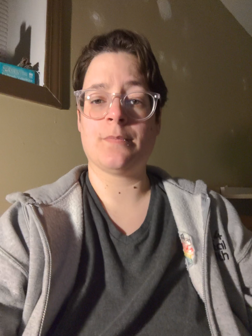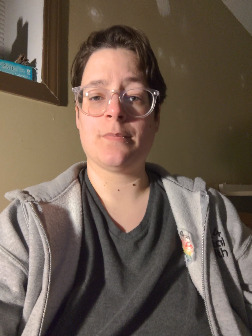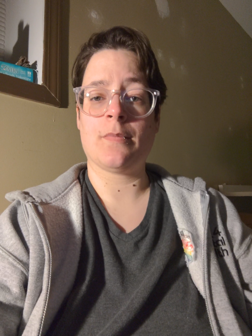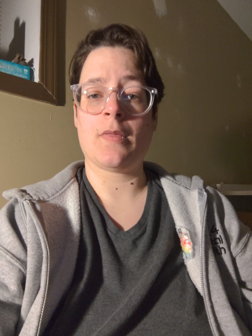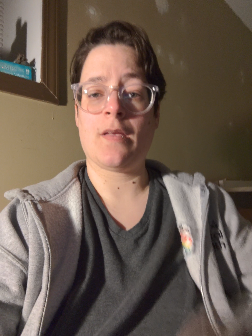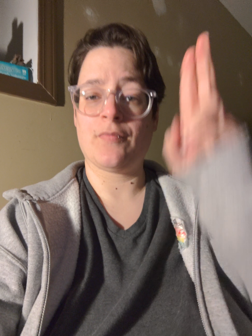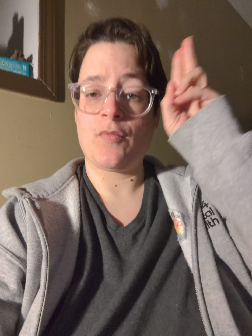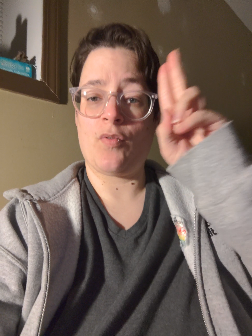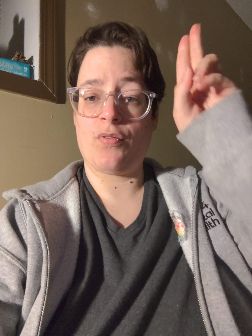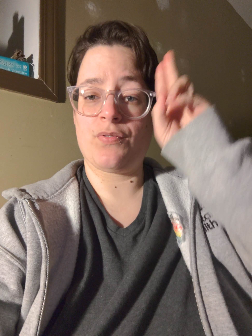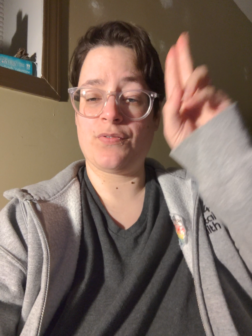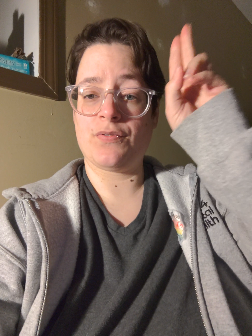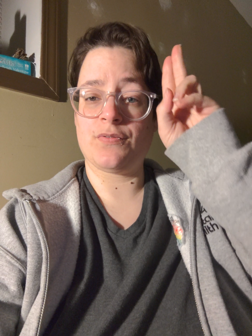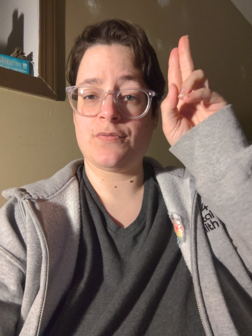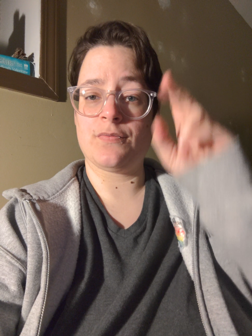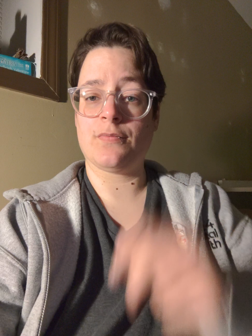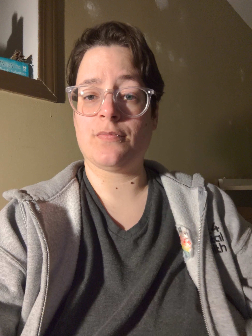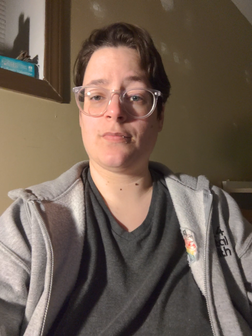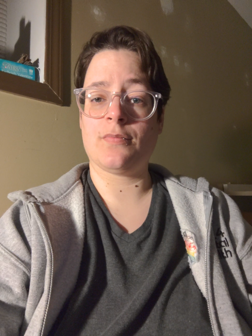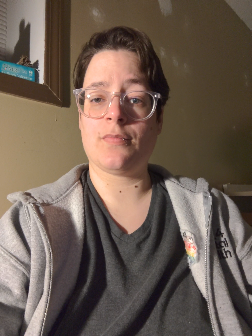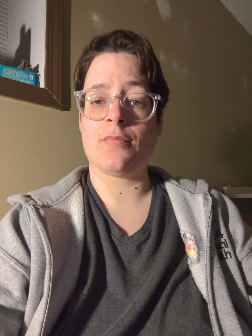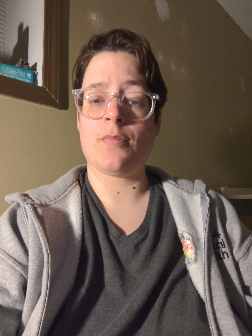uncle